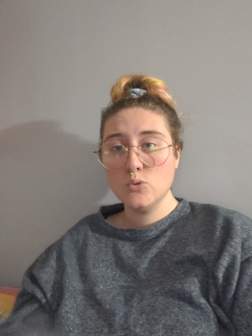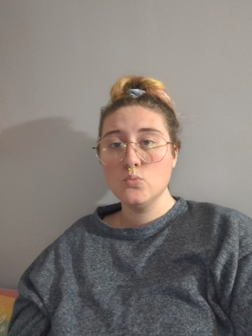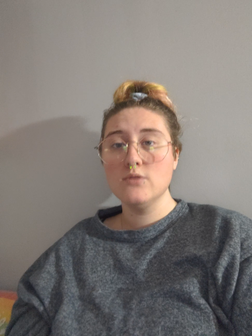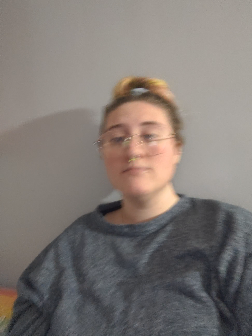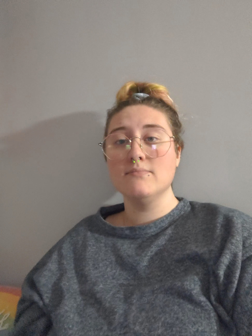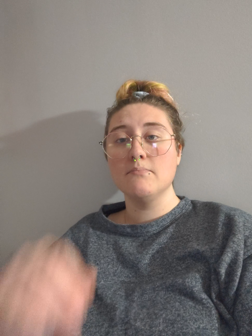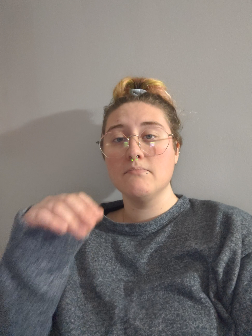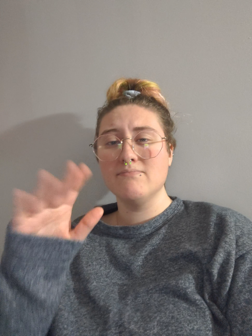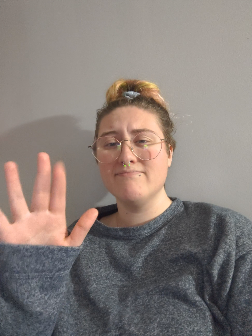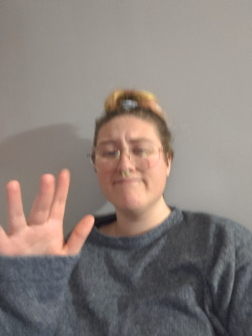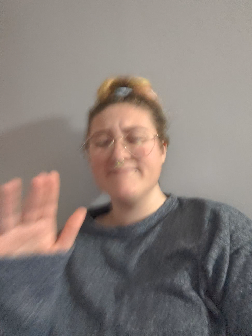sun